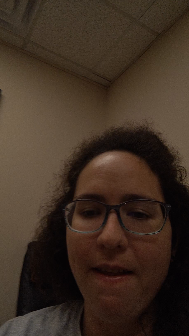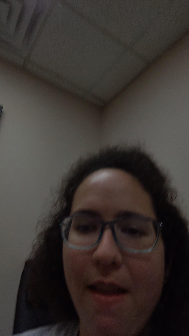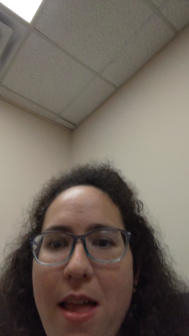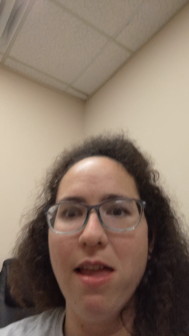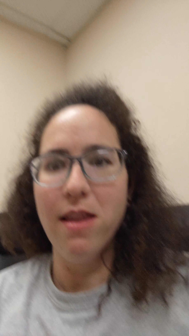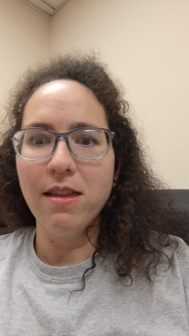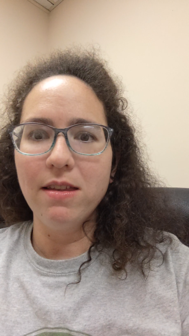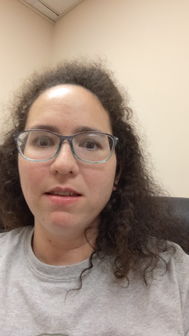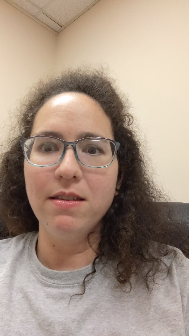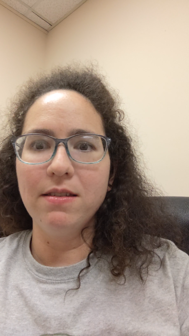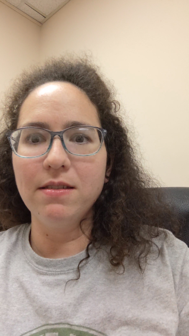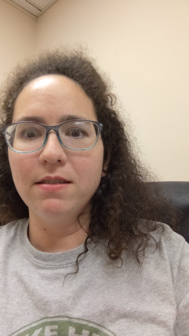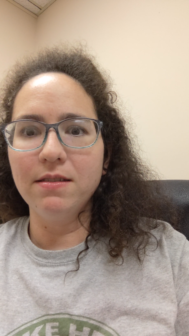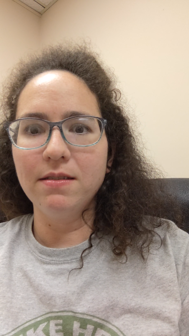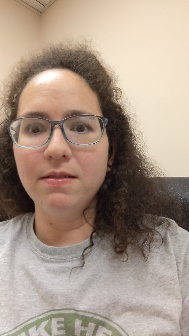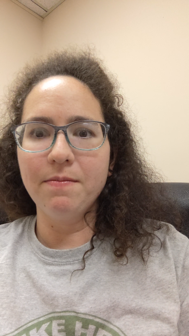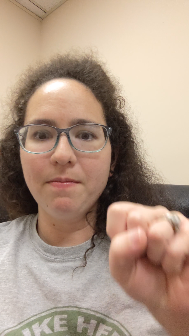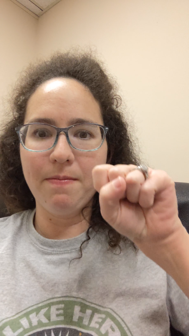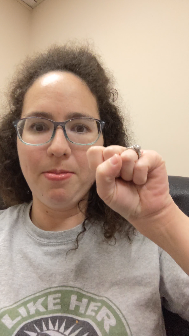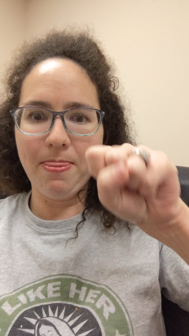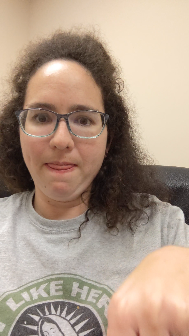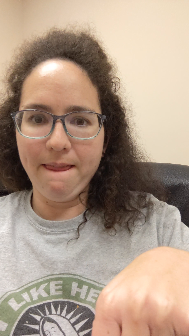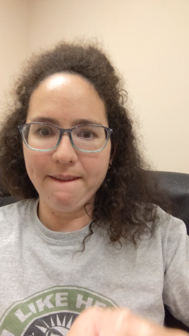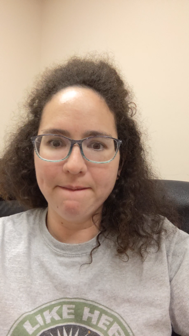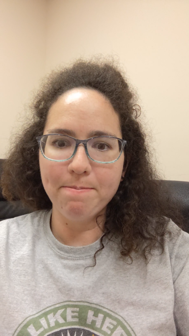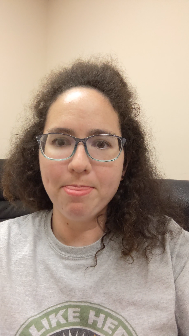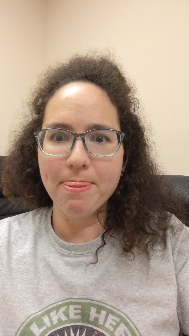could